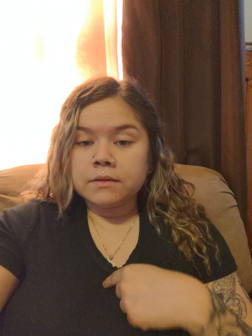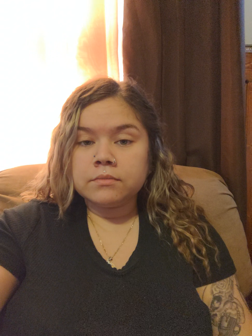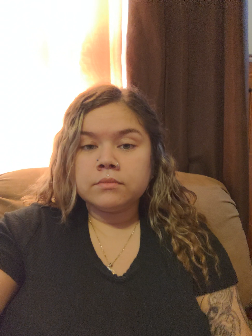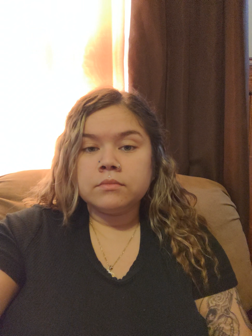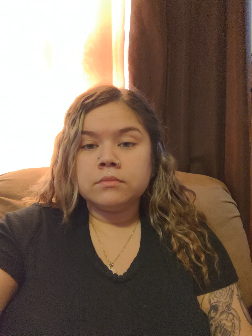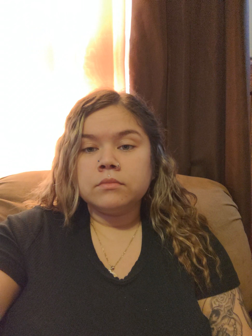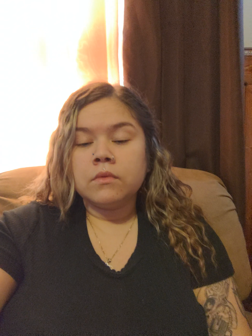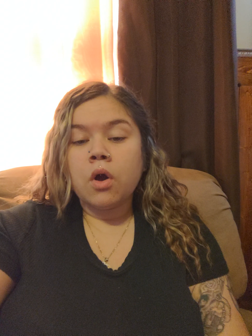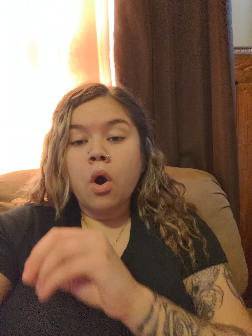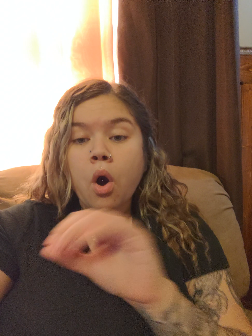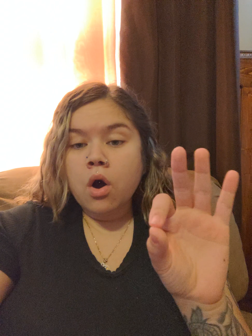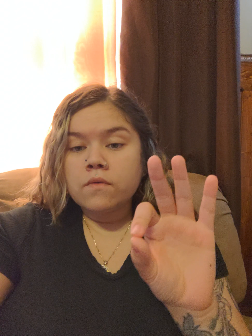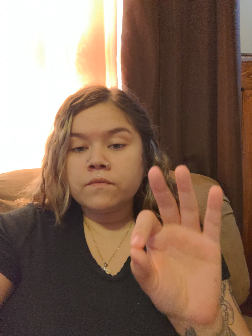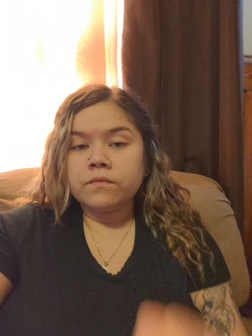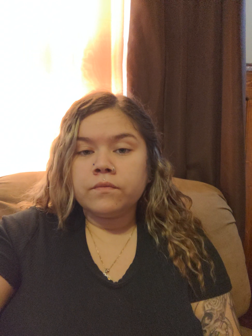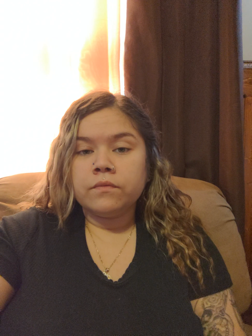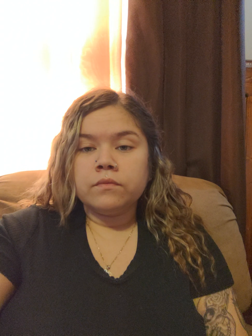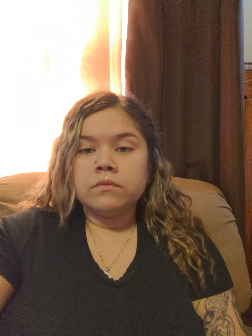of